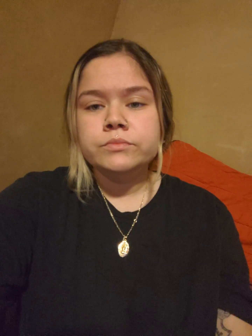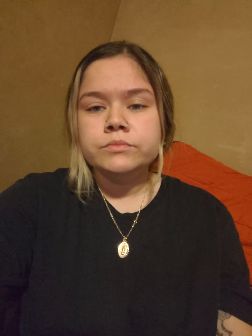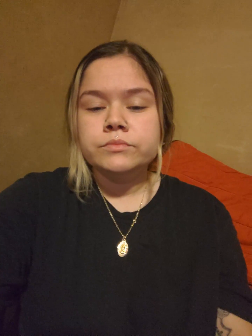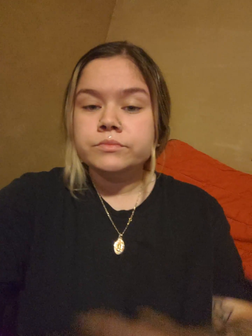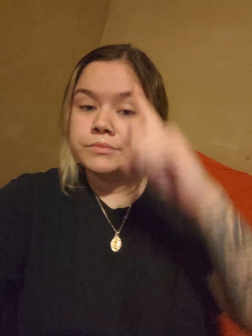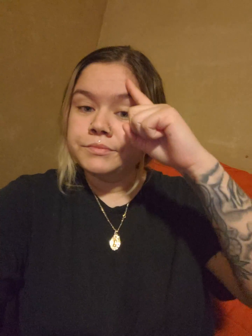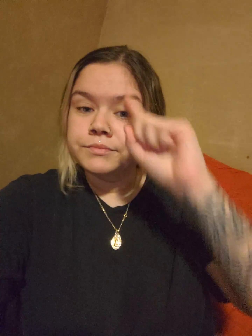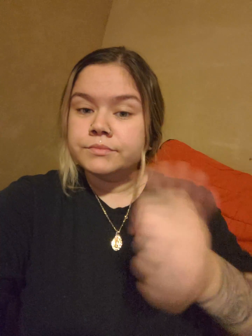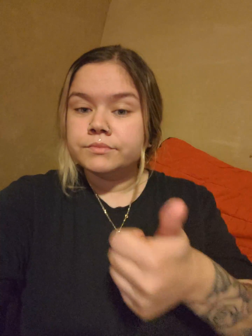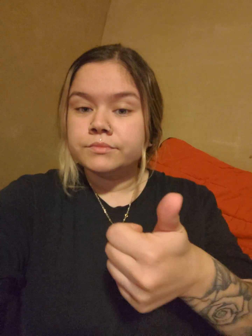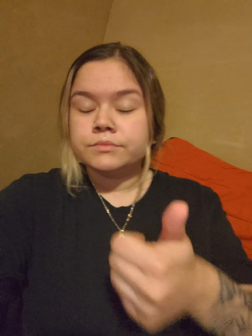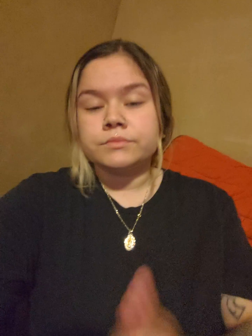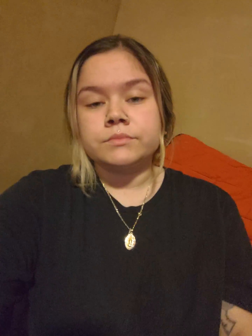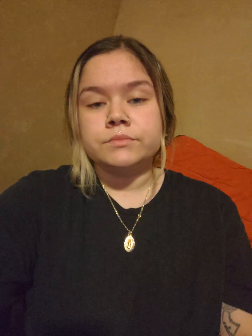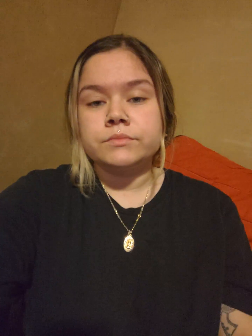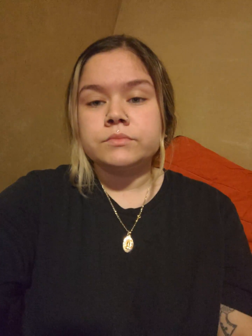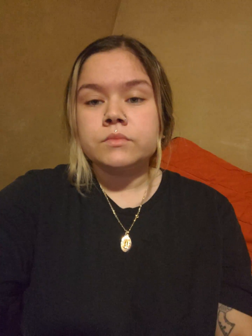dime